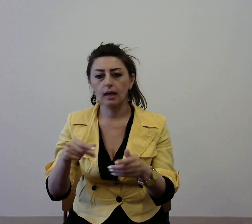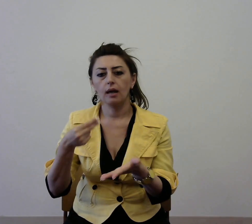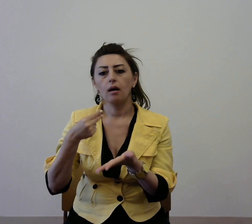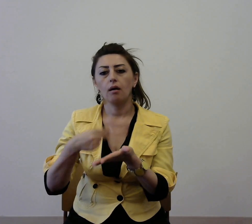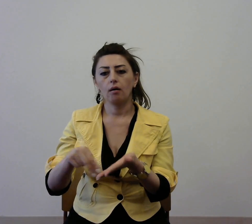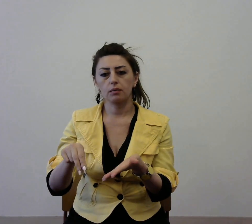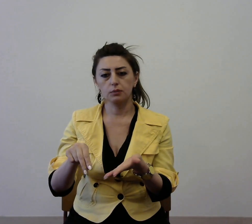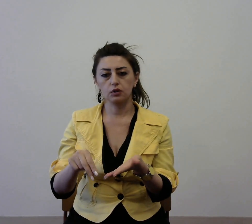almaq